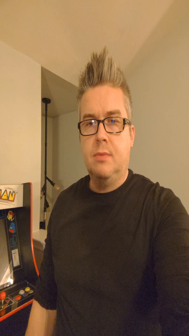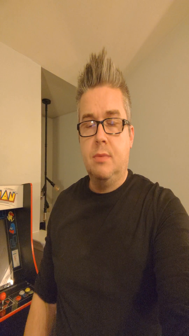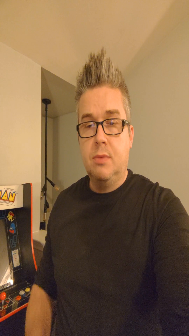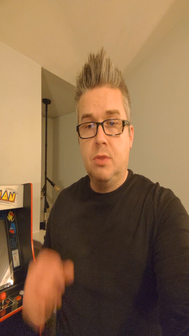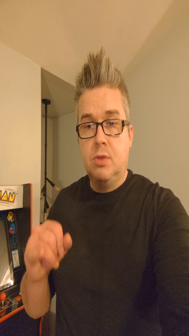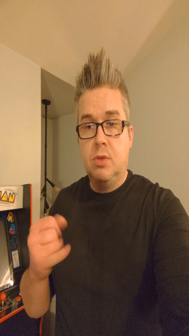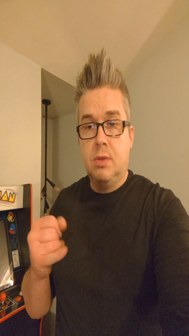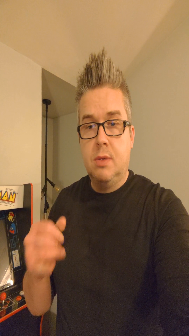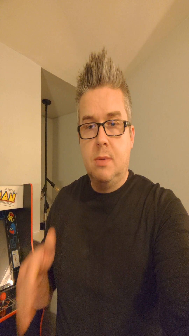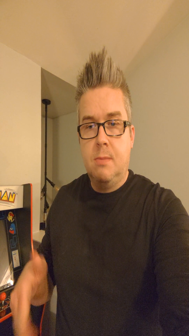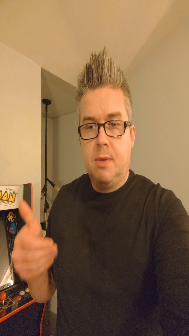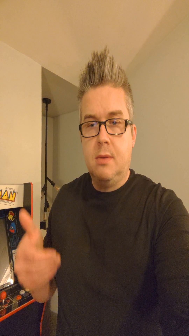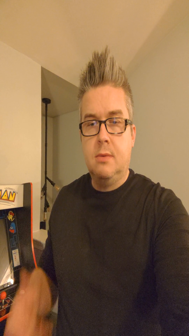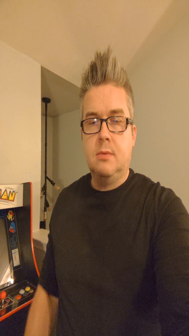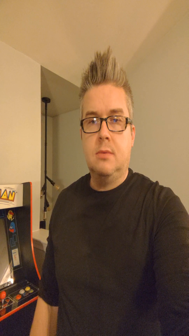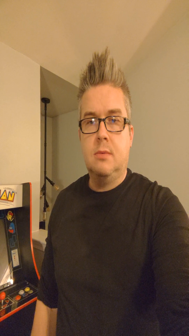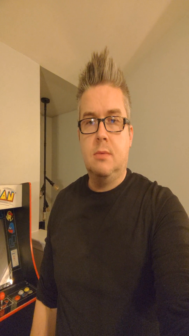jeans